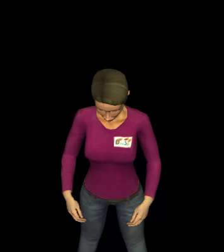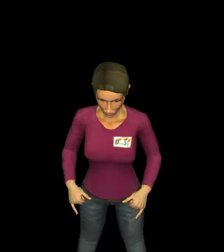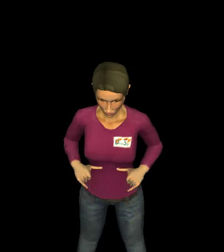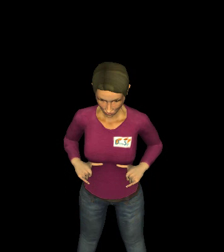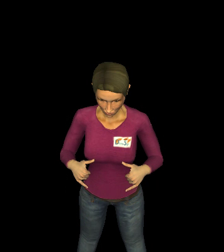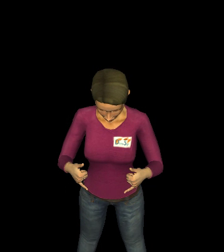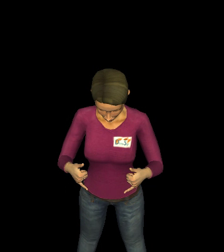شاب